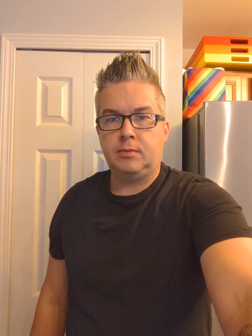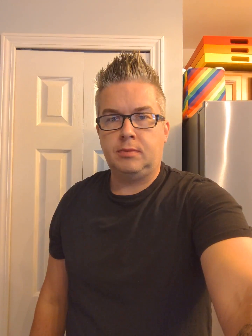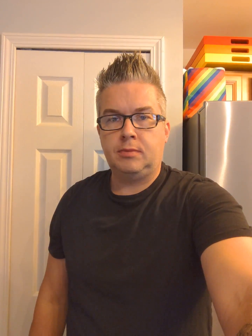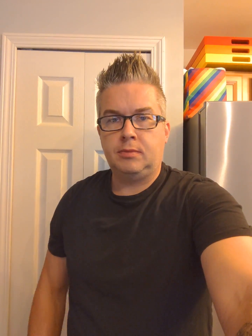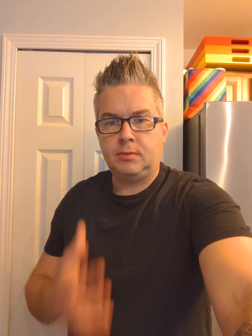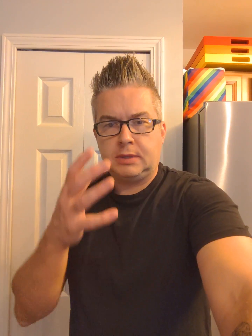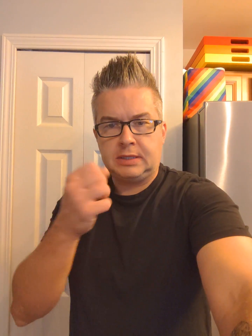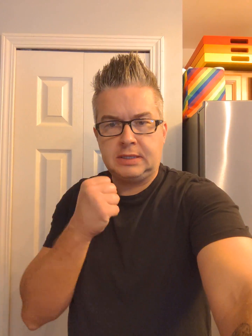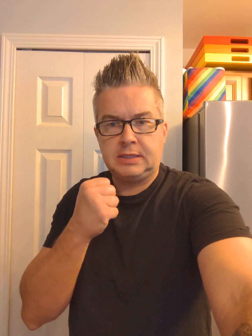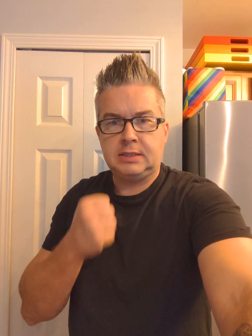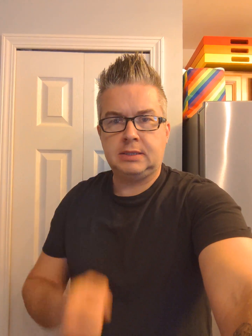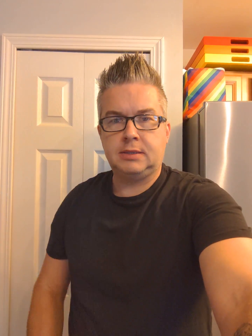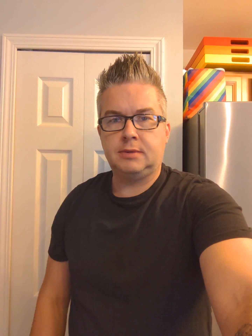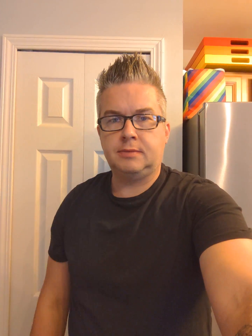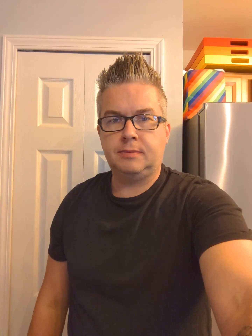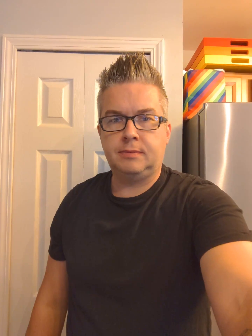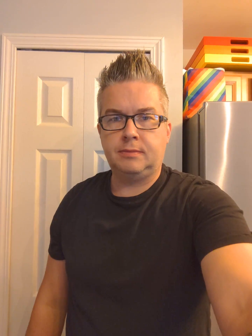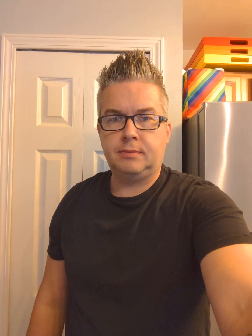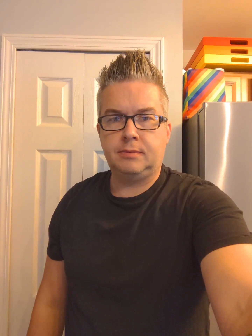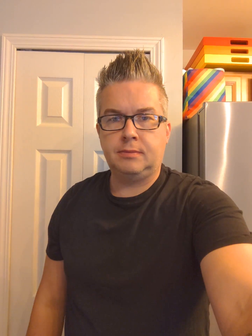get